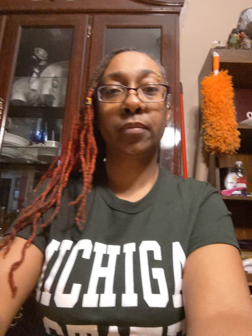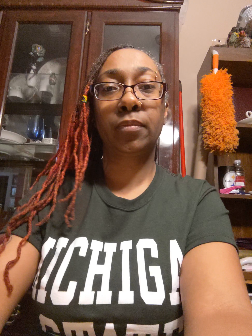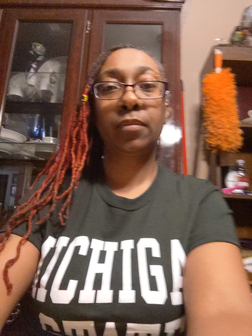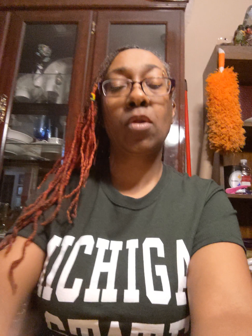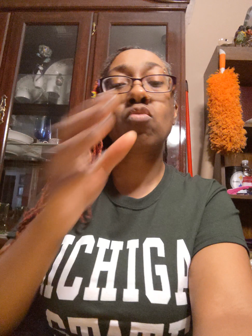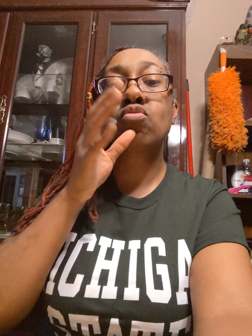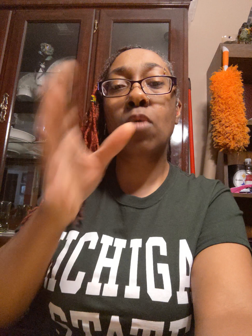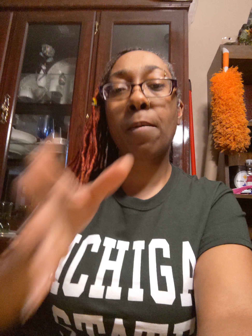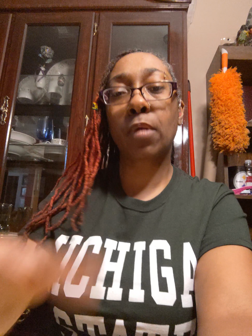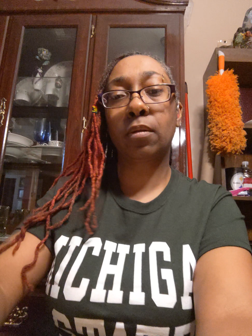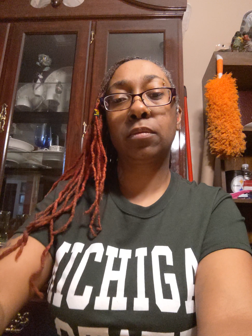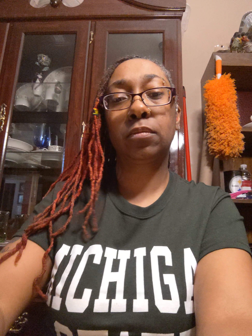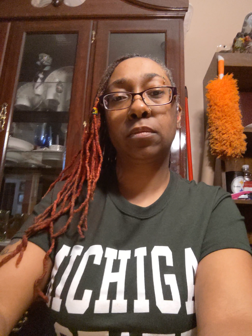grandma